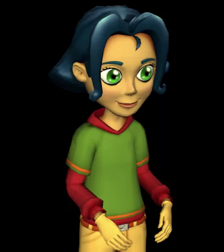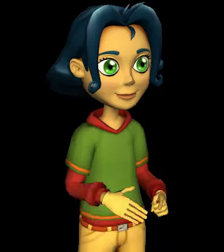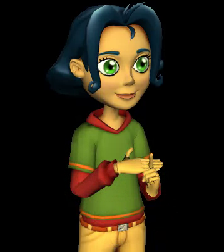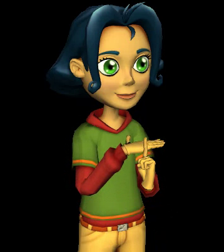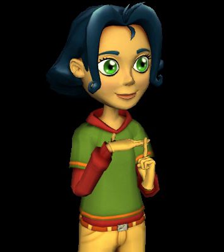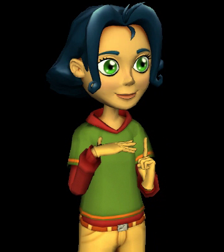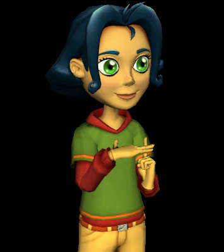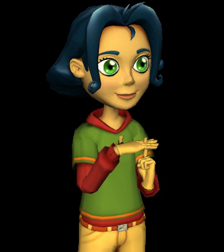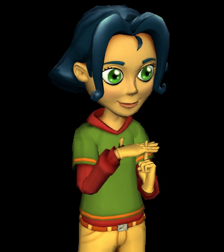مجتمع